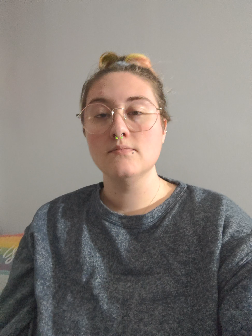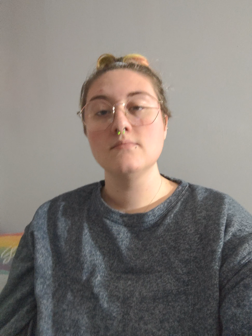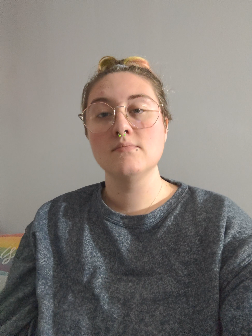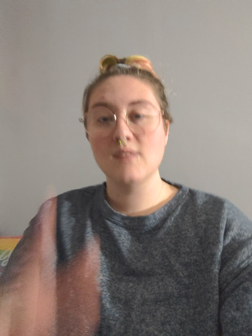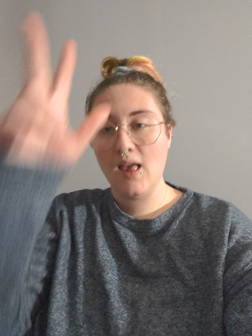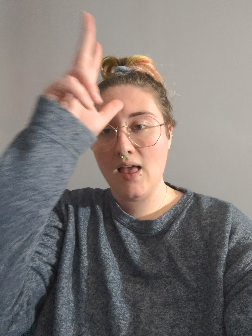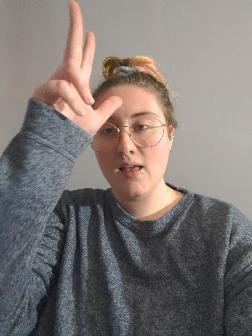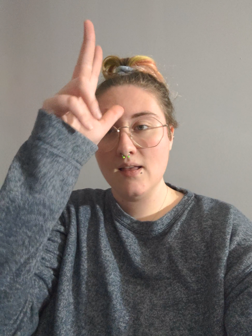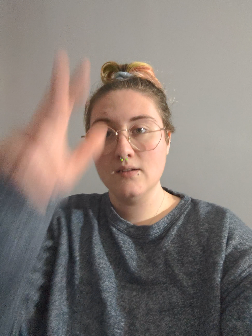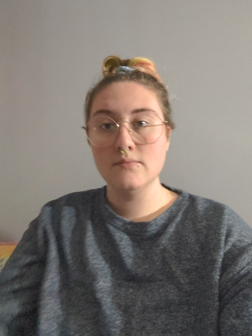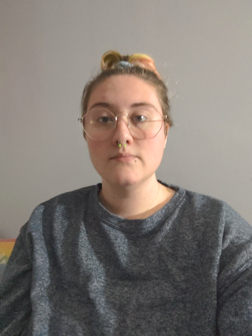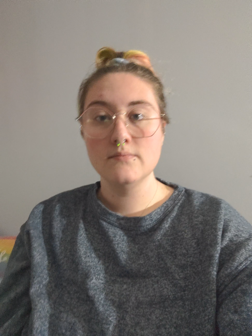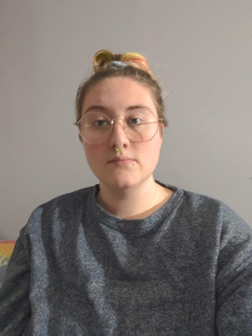hen